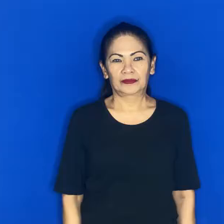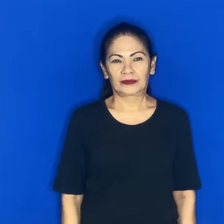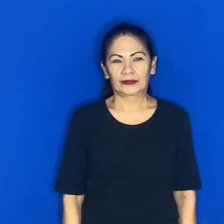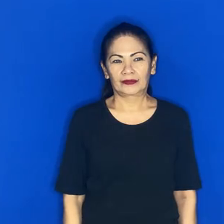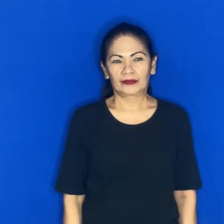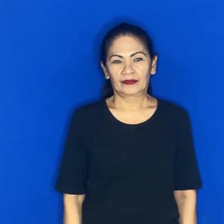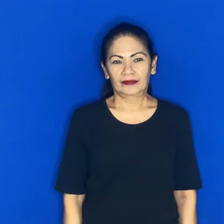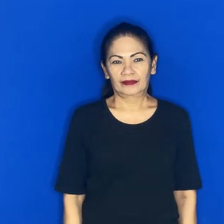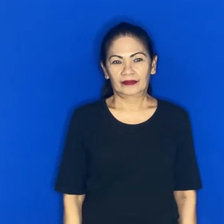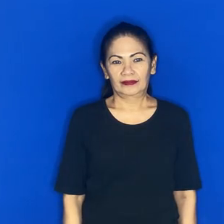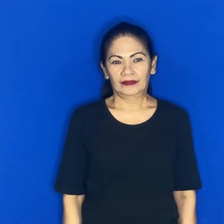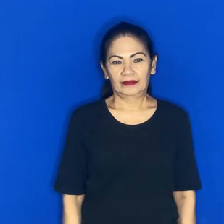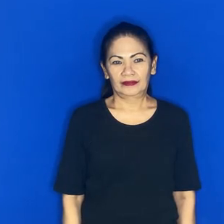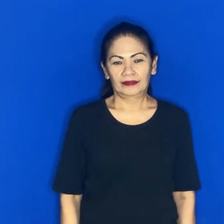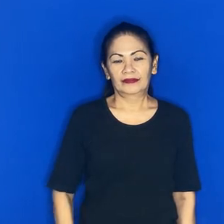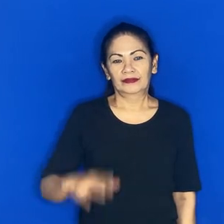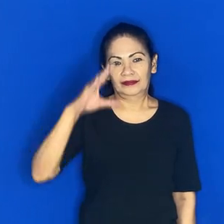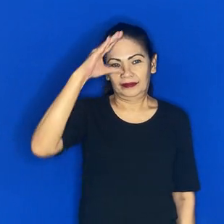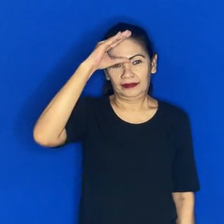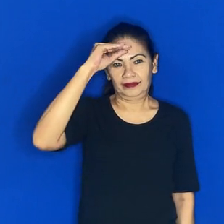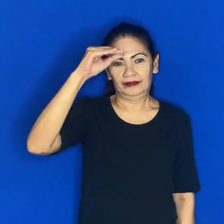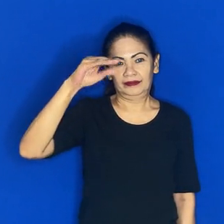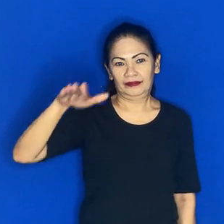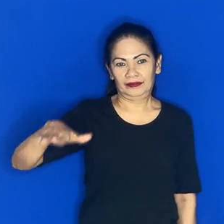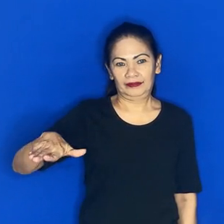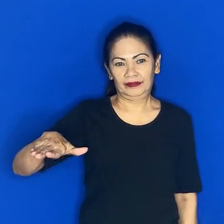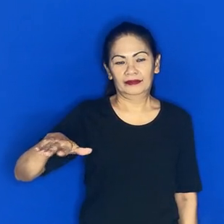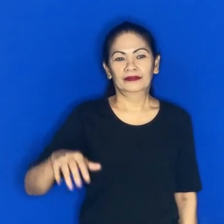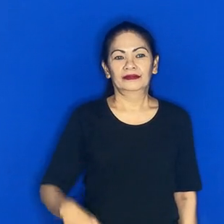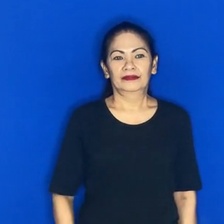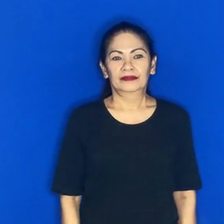boy